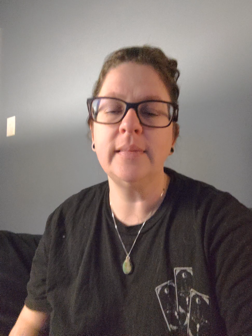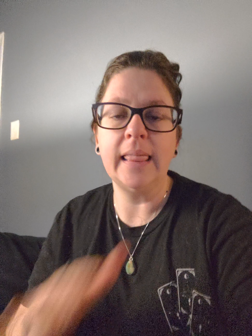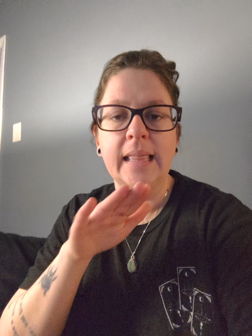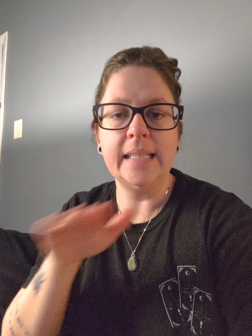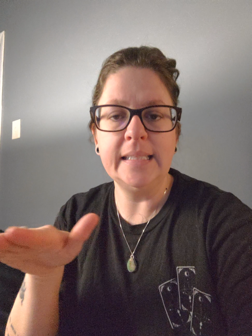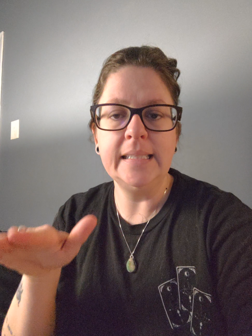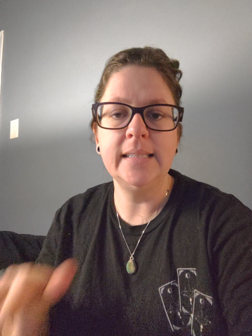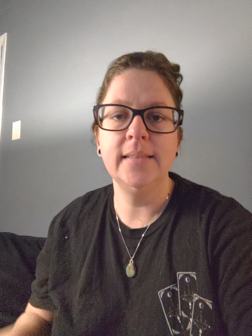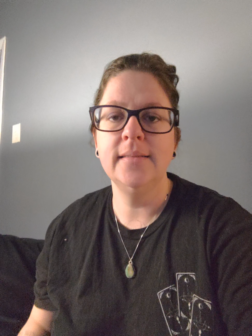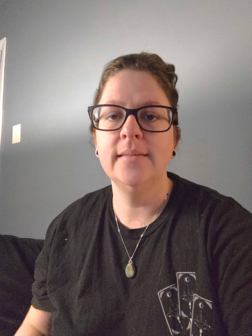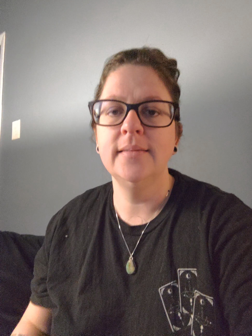clean